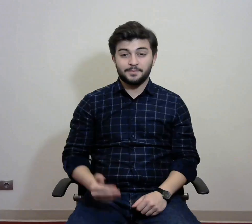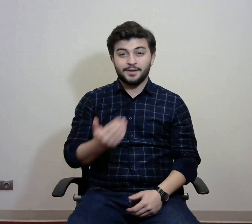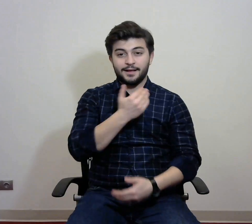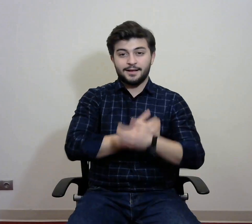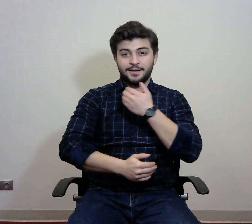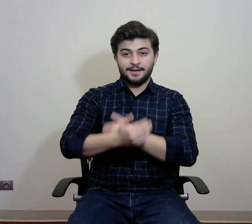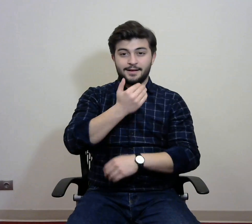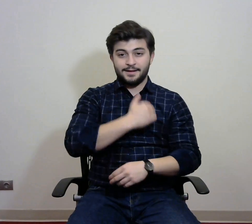əlil